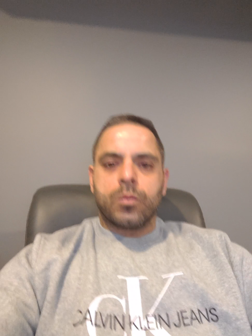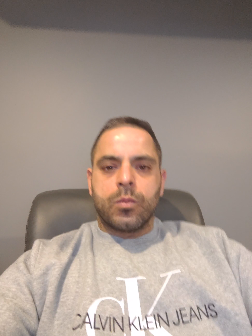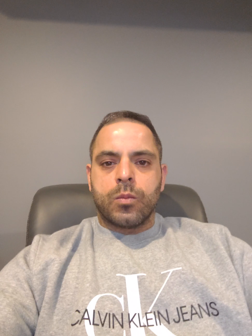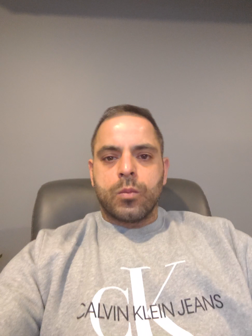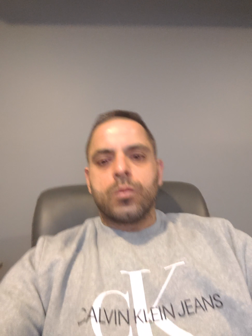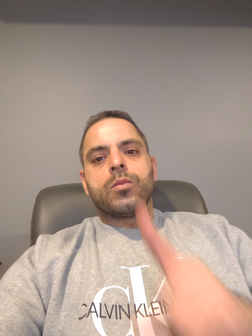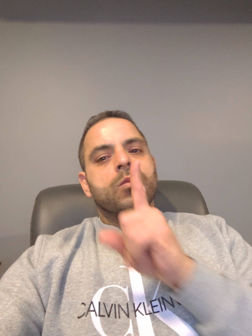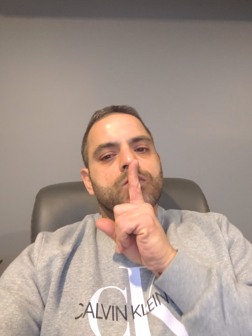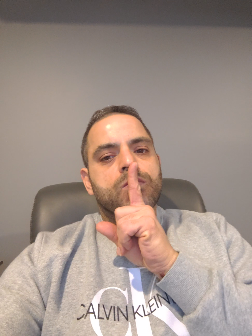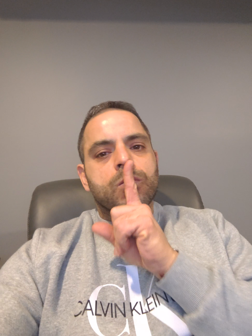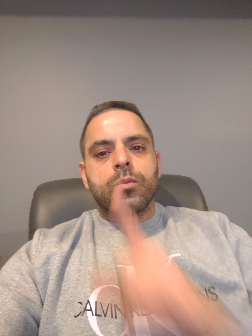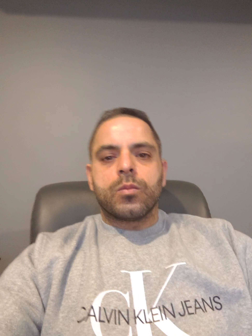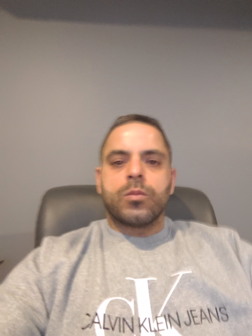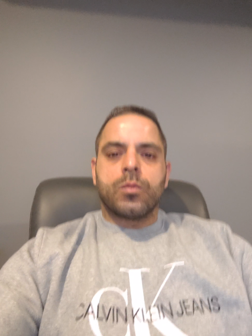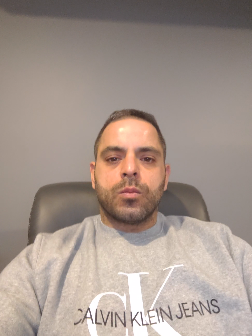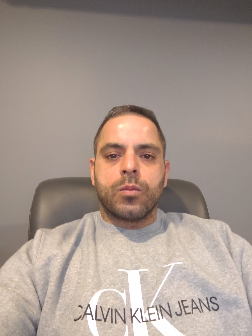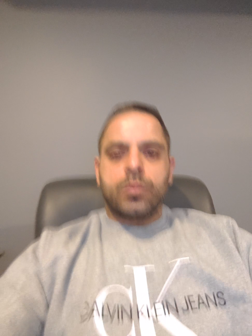shhh